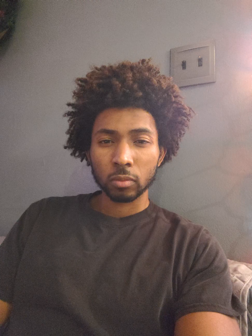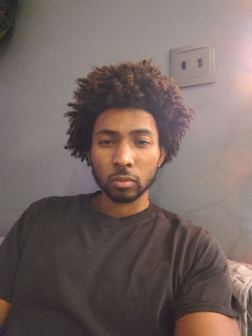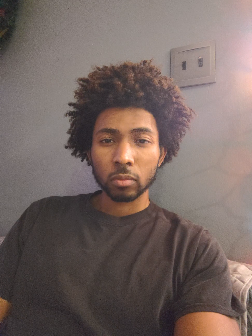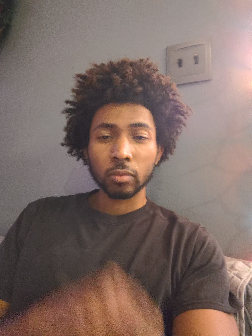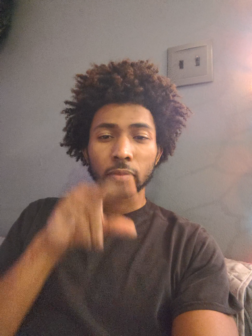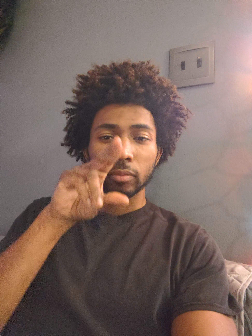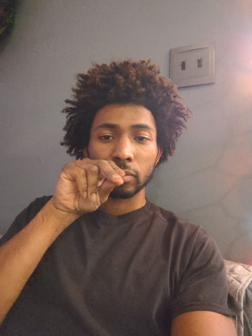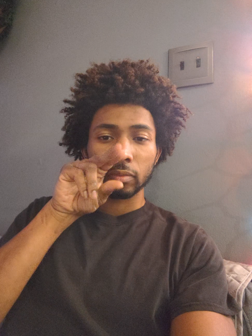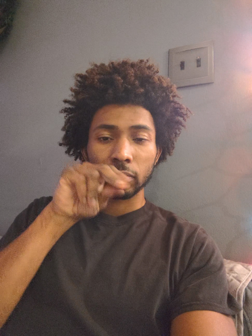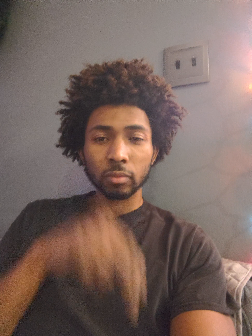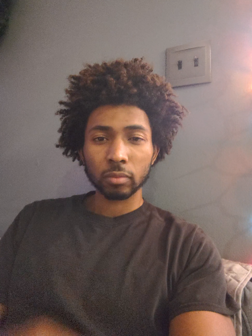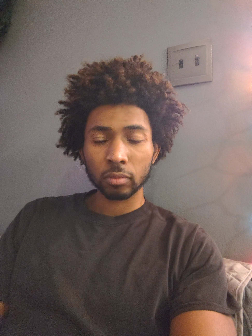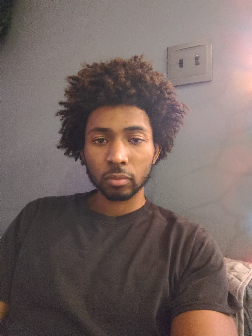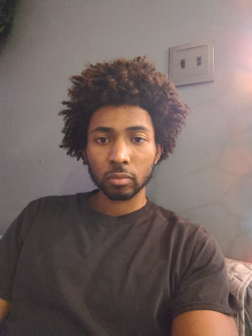duck